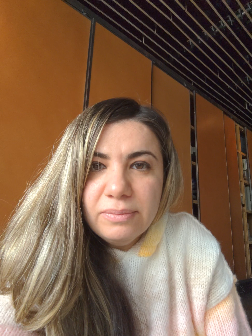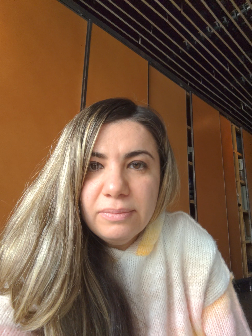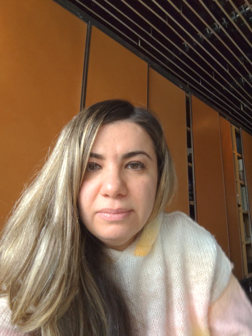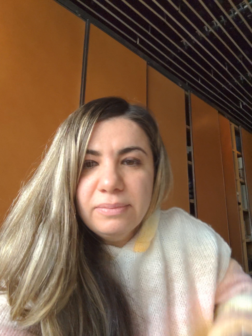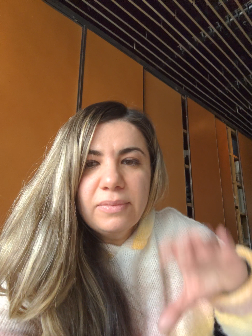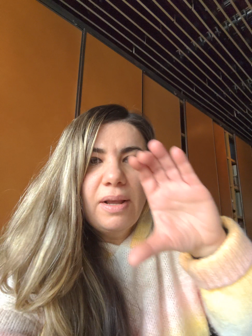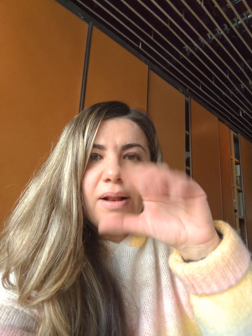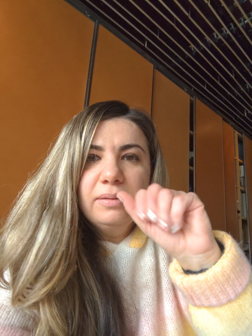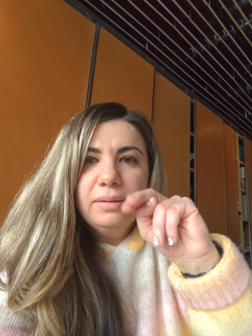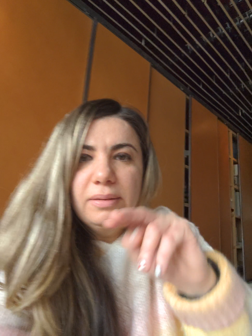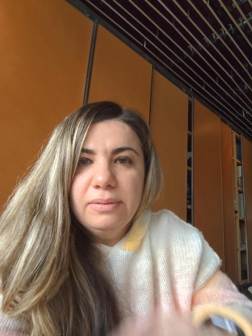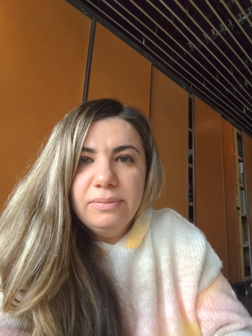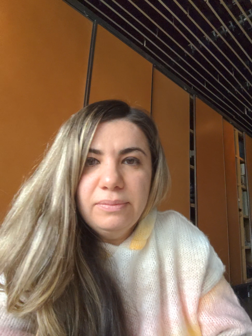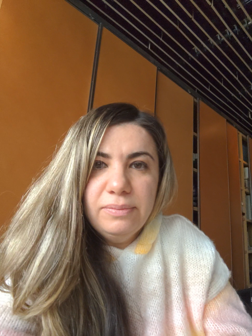can